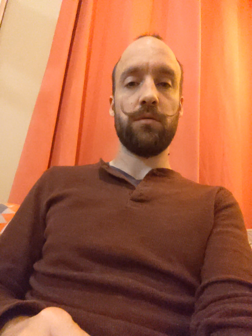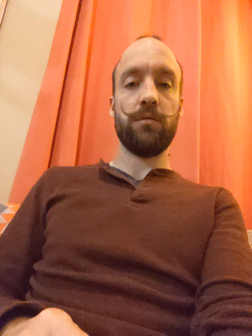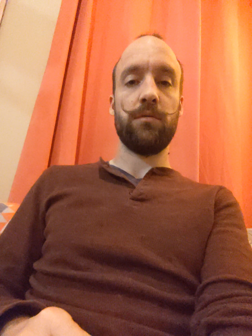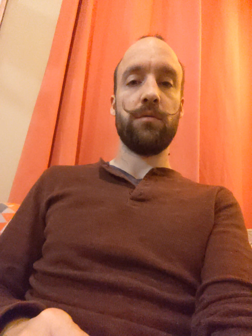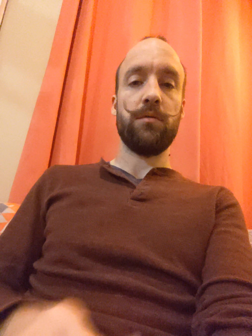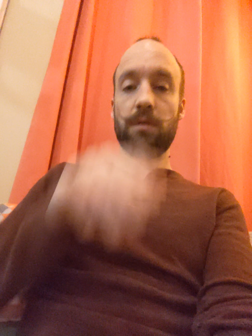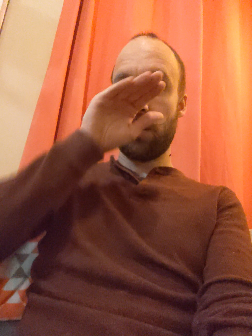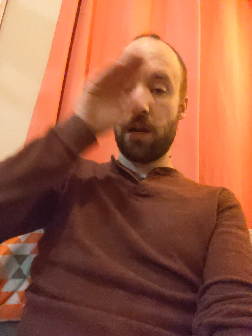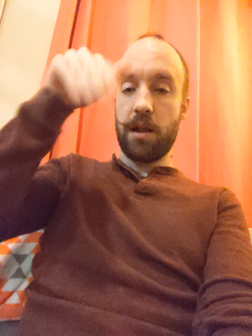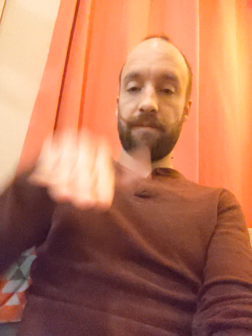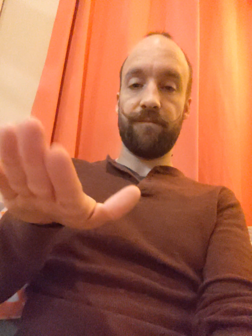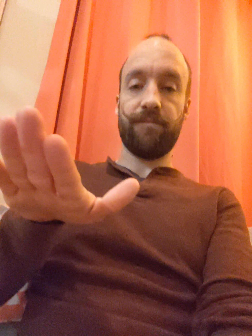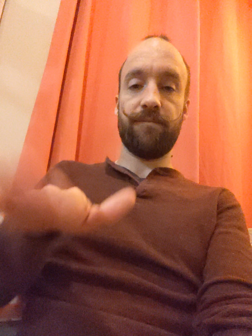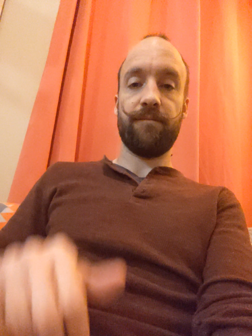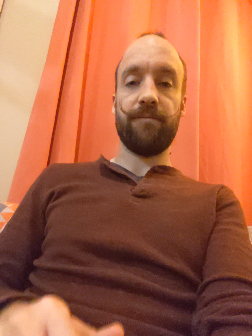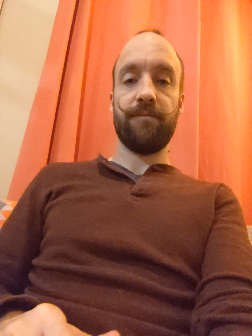elephant